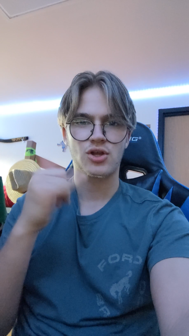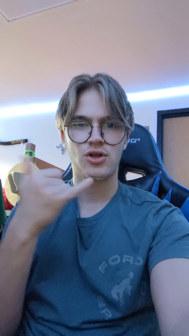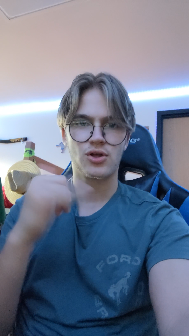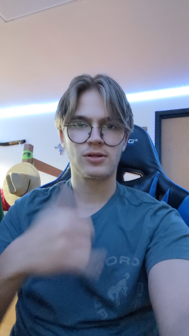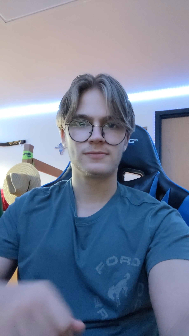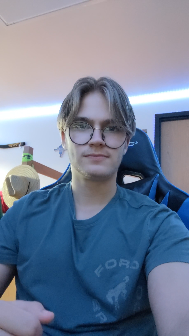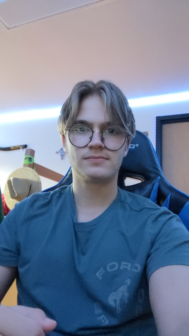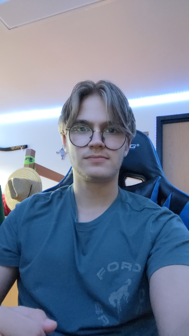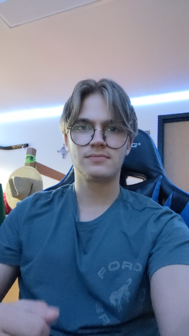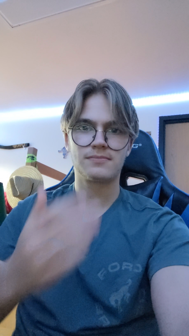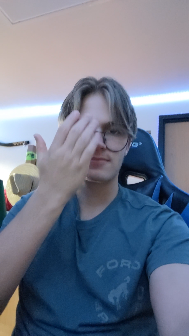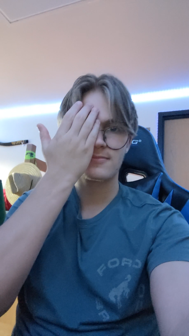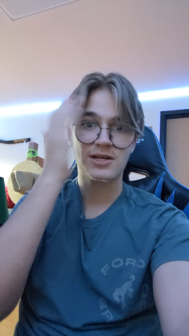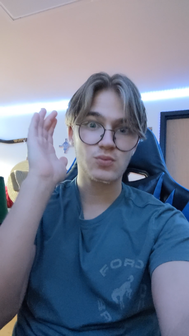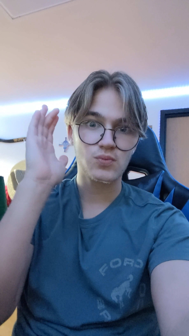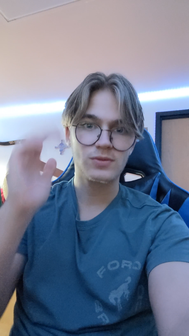peekaboo